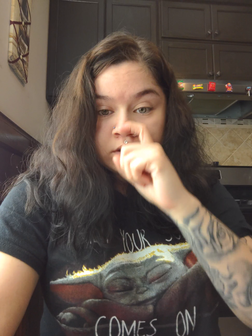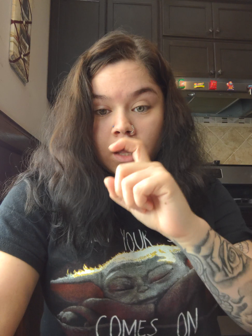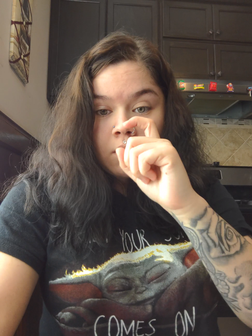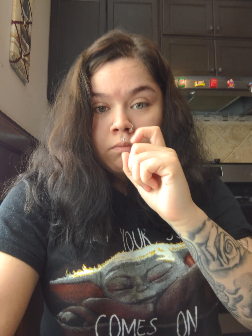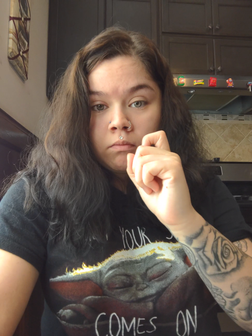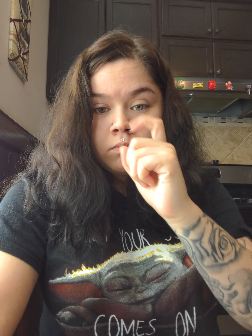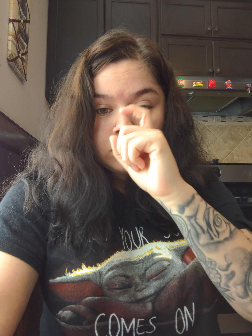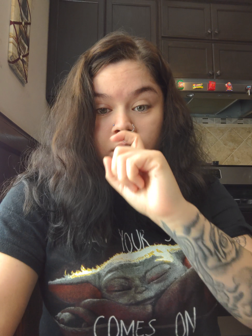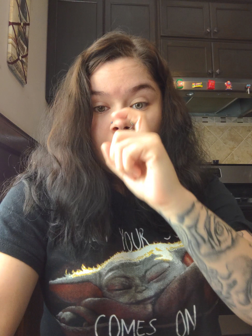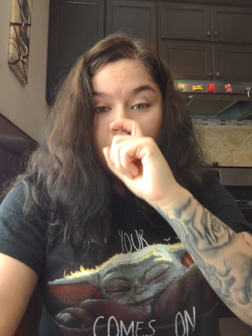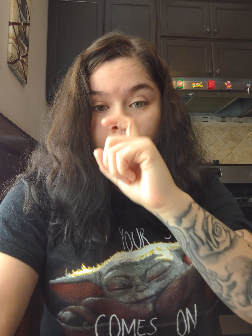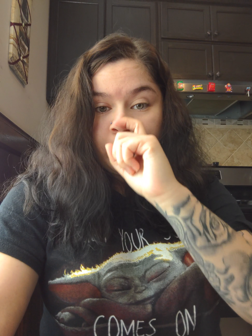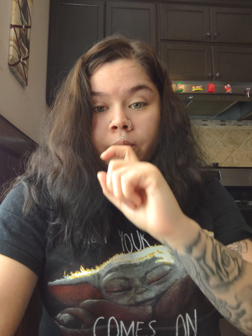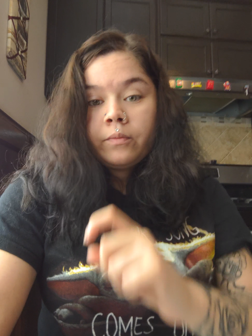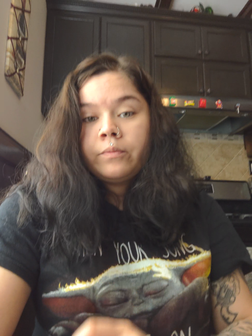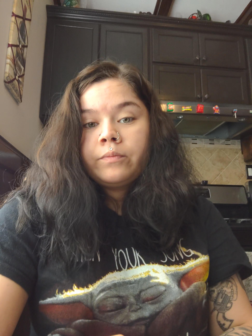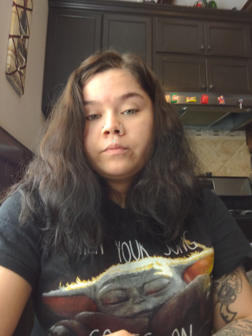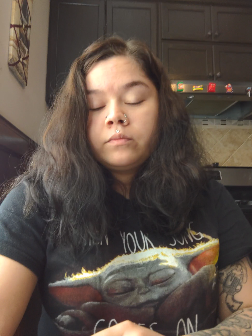doll